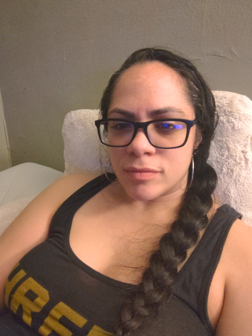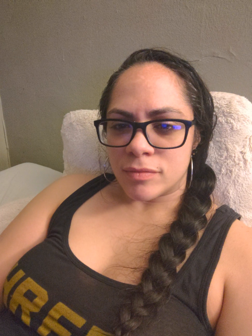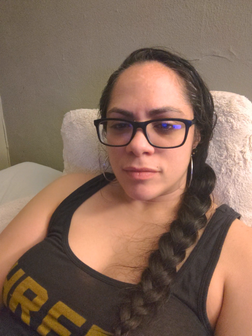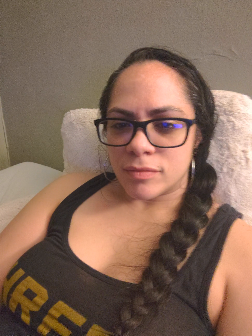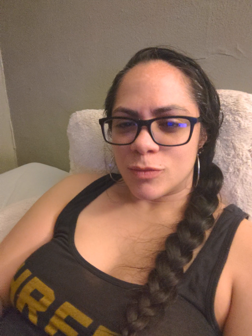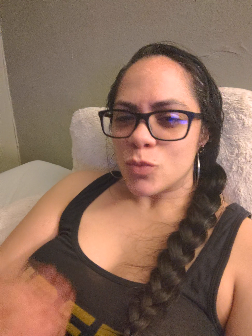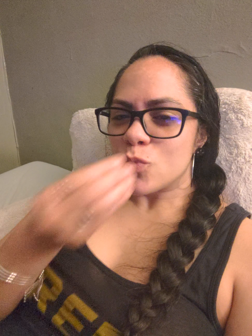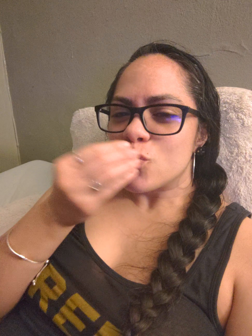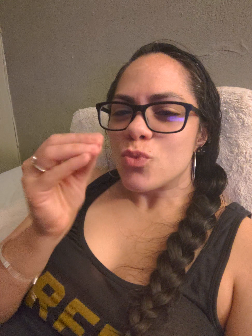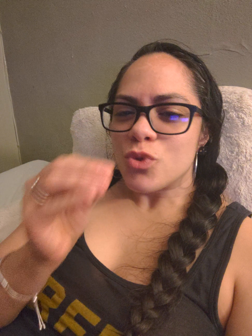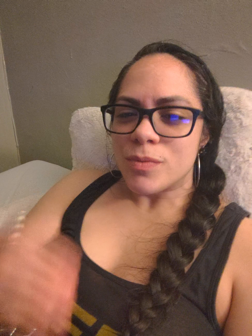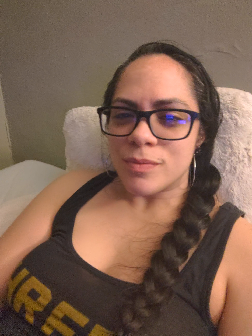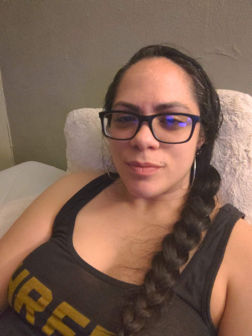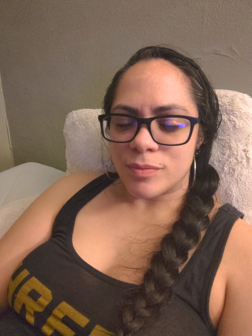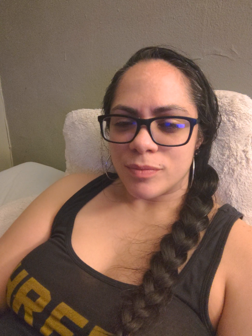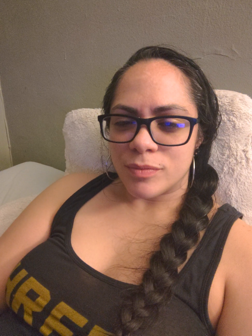kiss